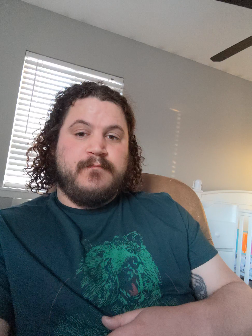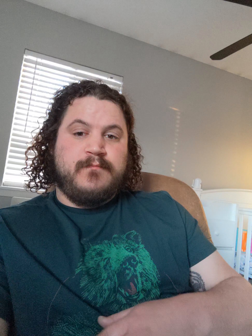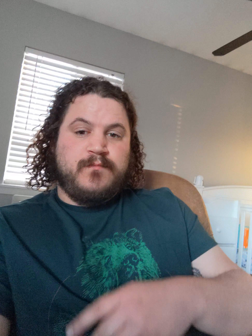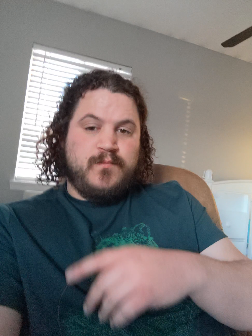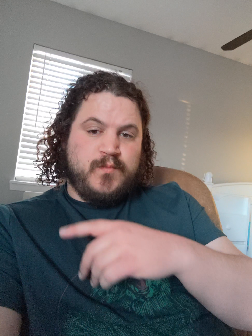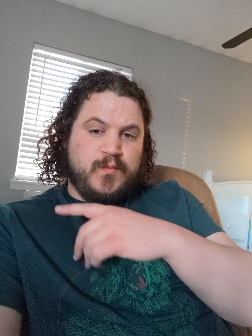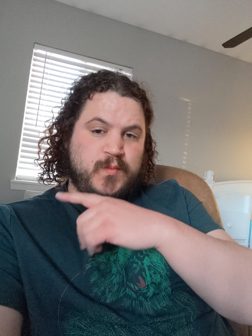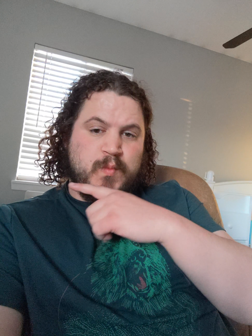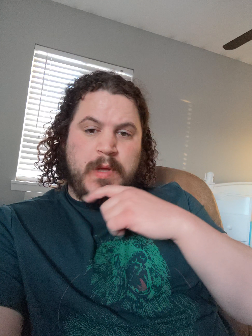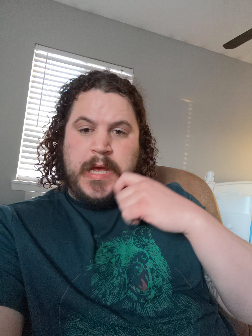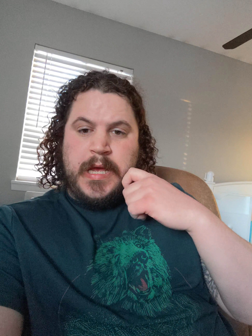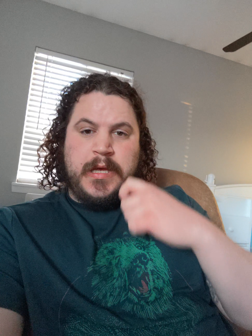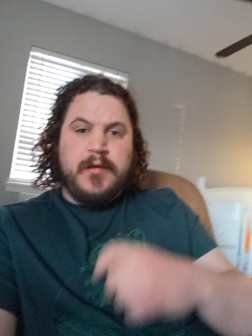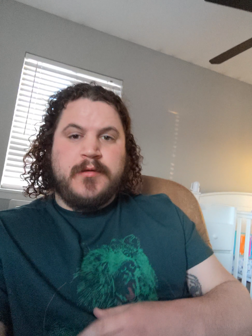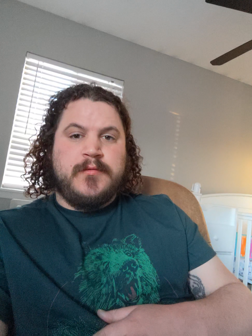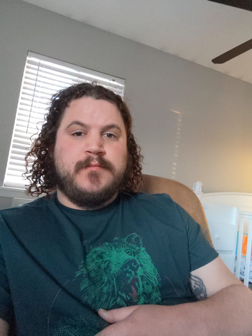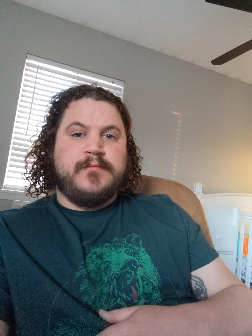dry